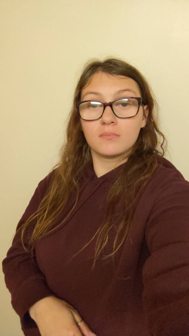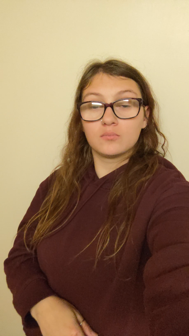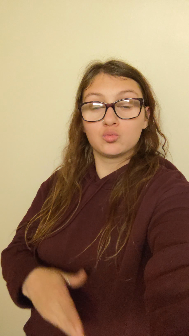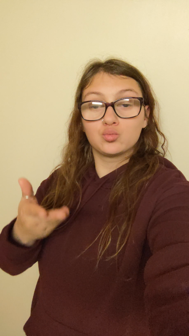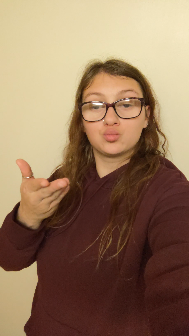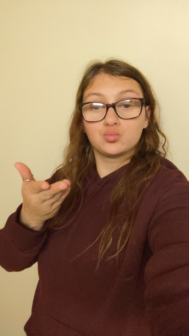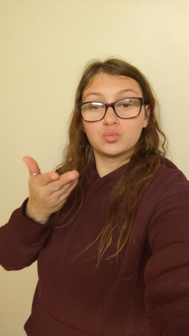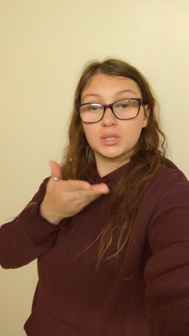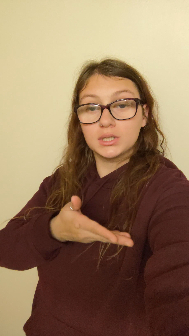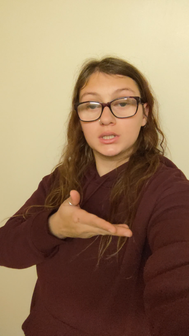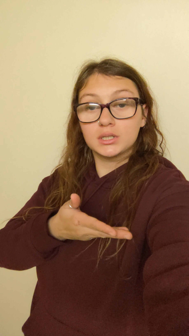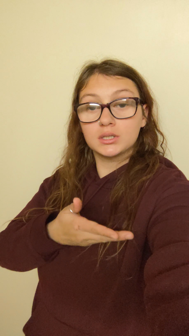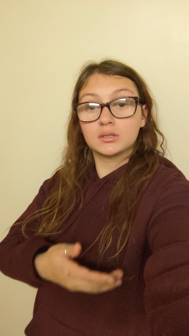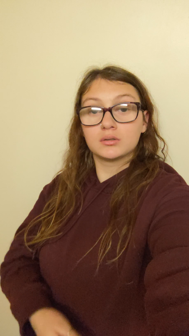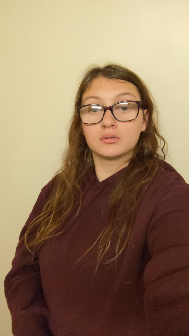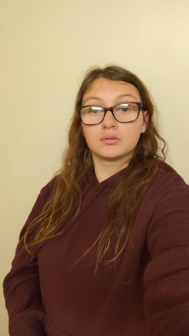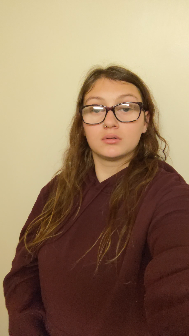bring